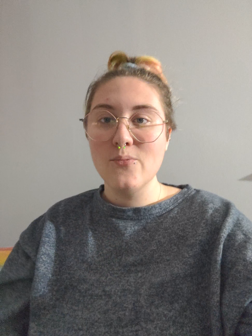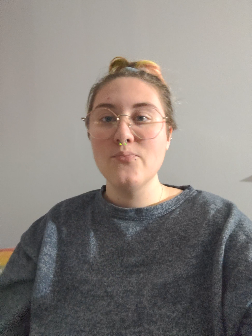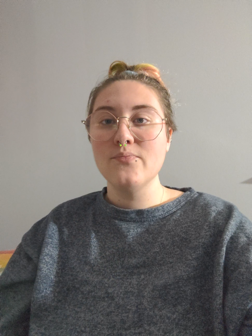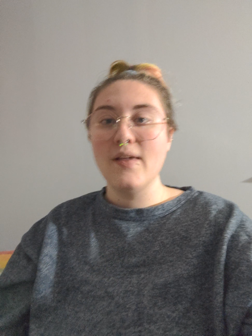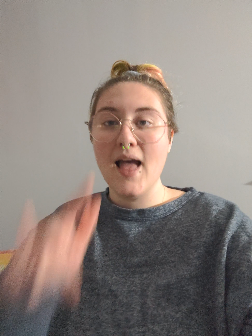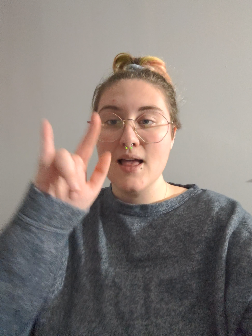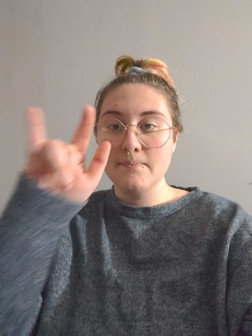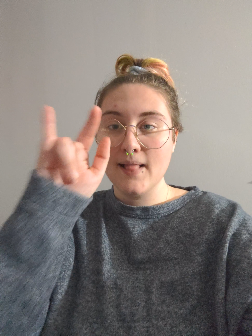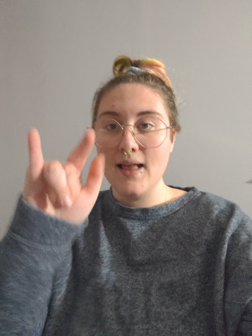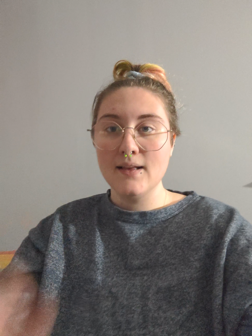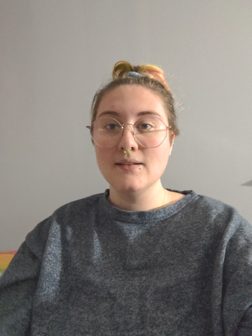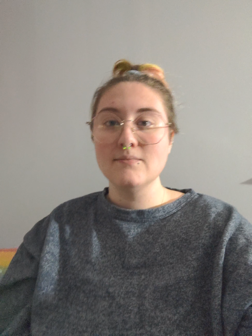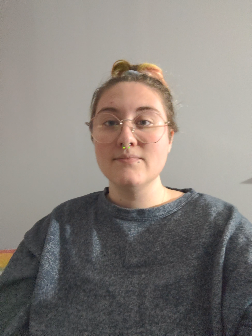airplane